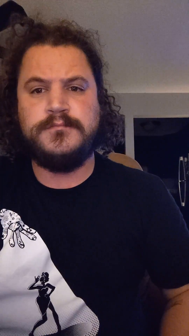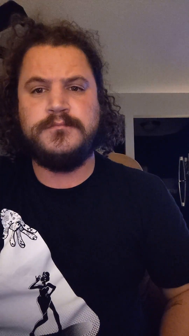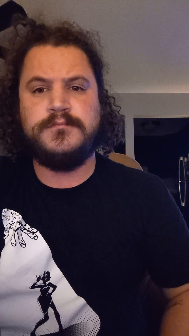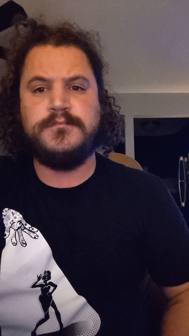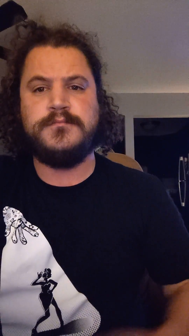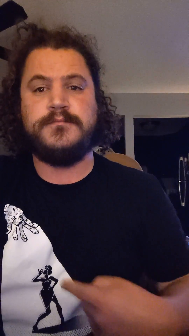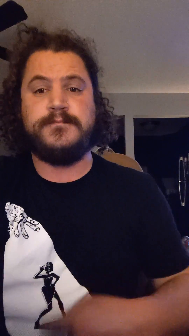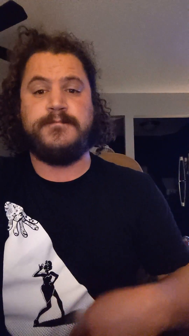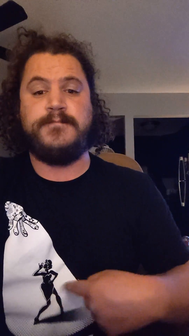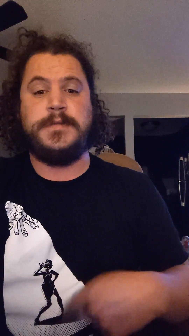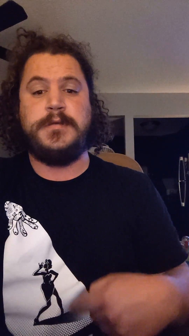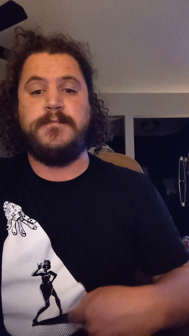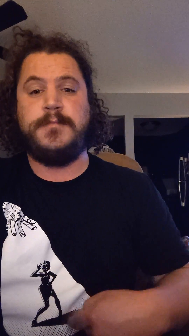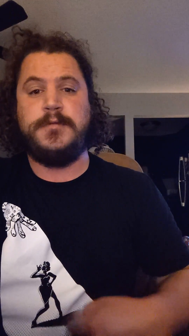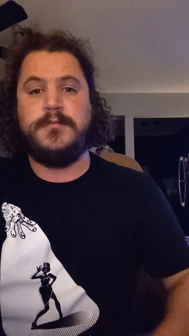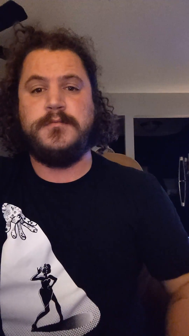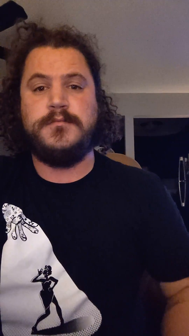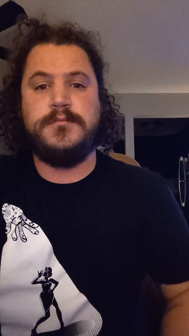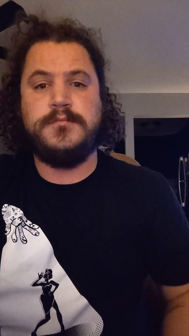belly button